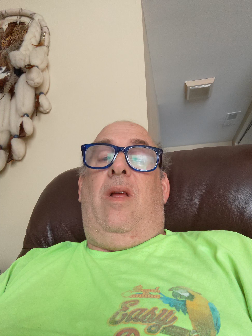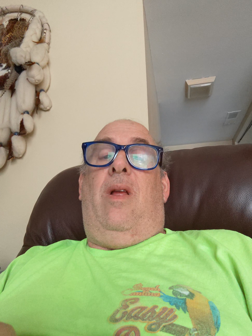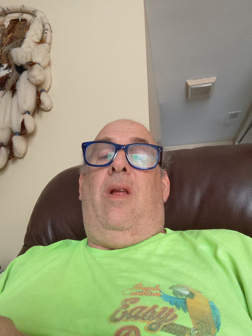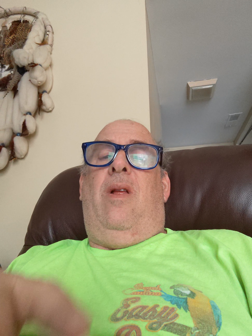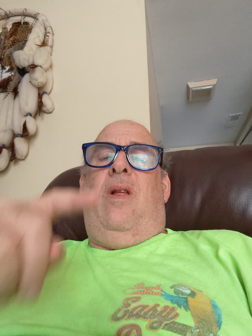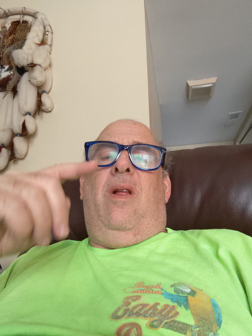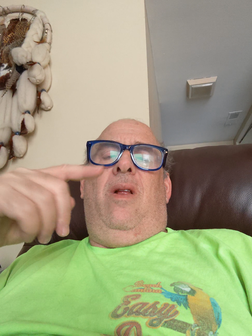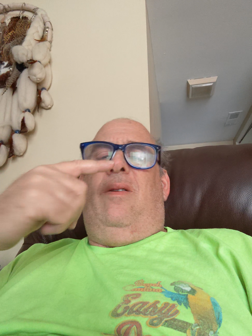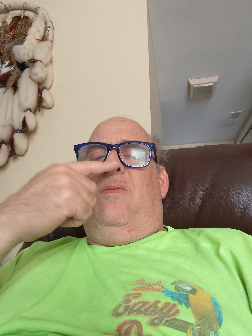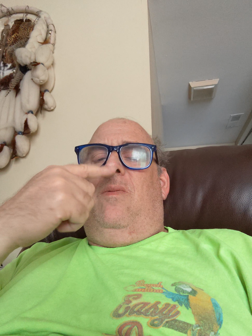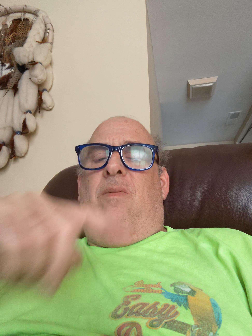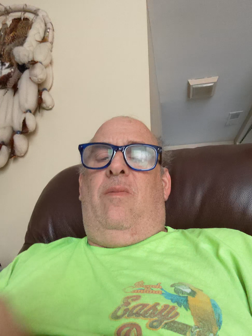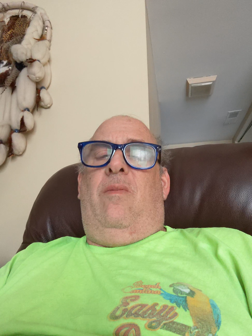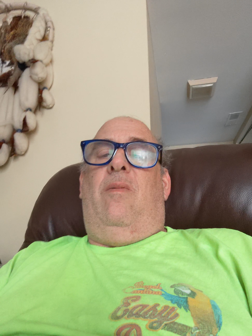nose